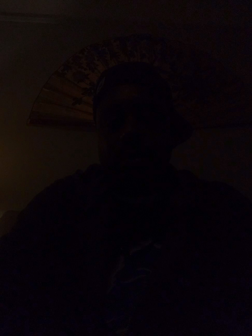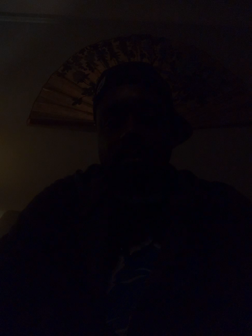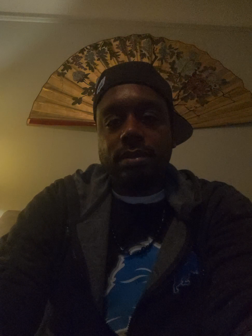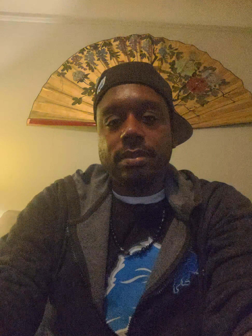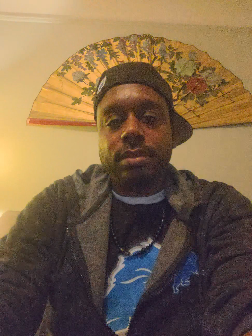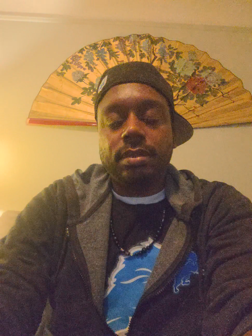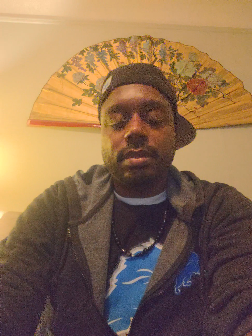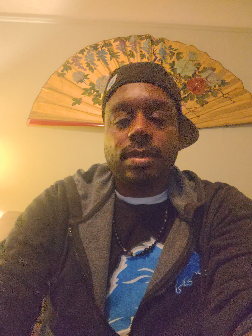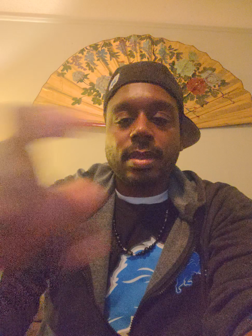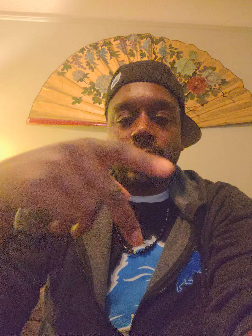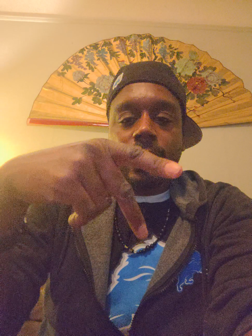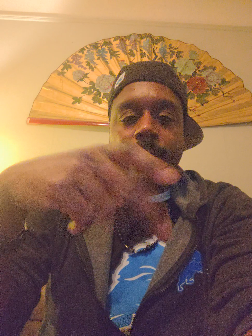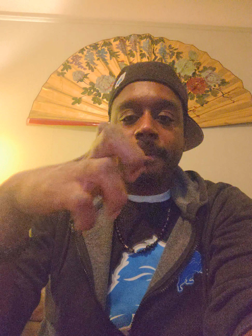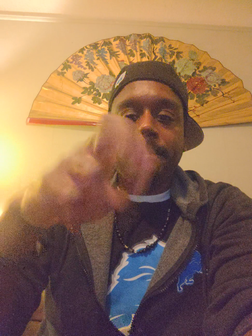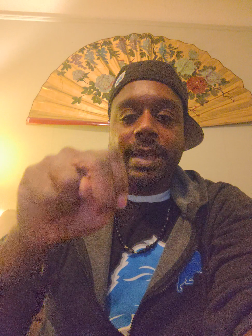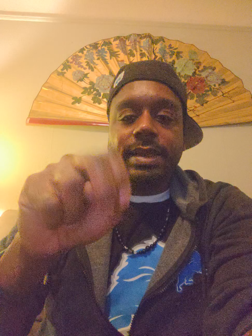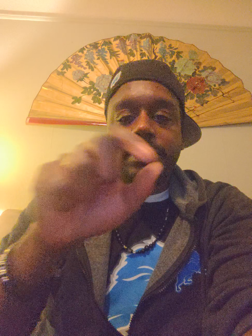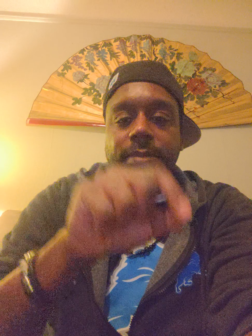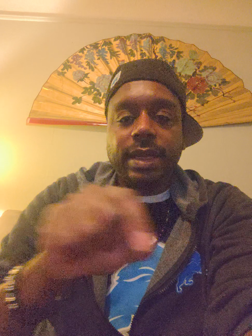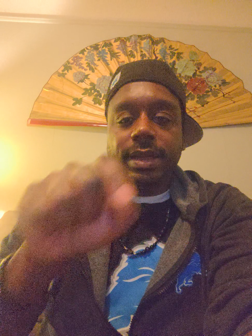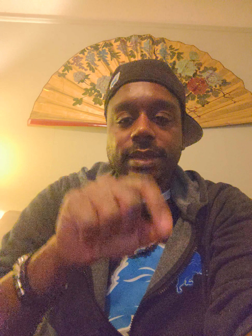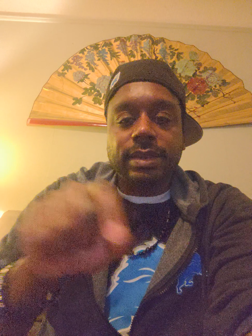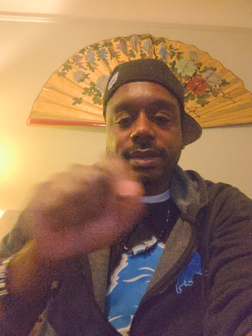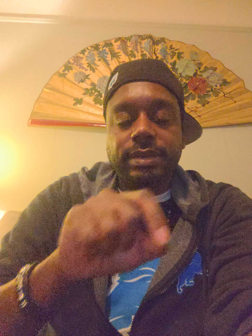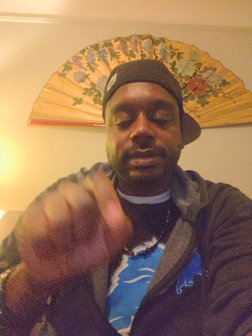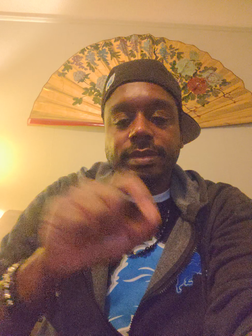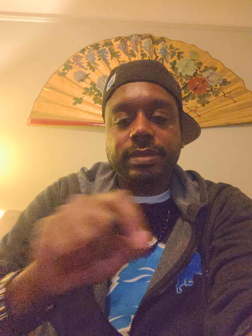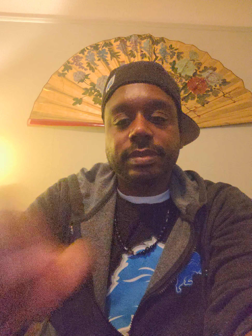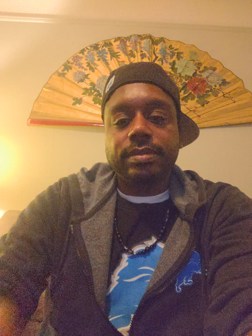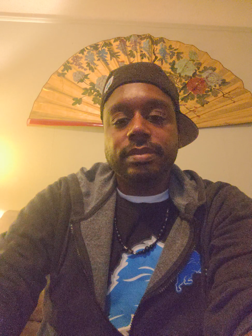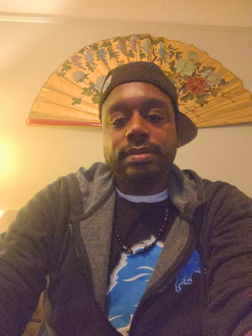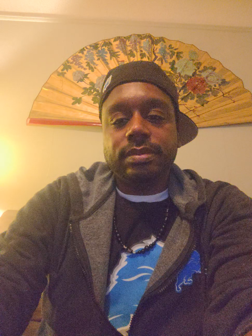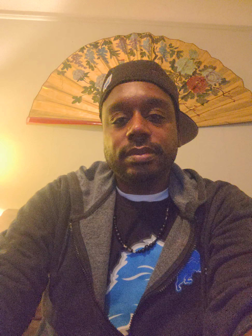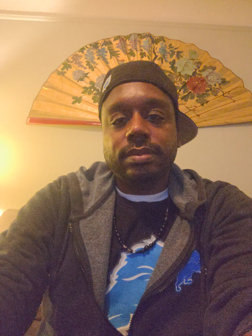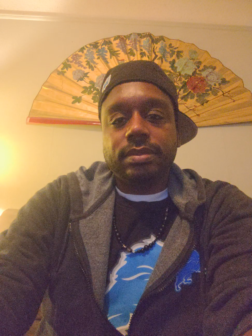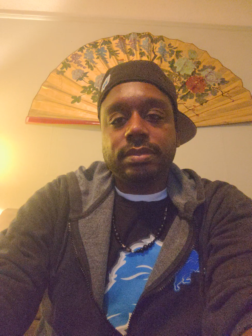pen